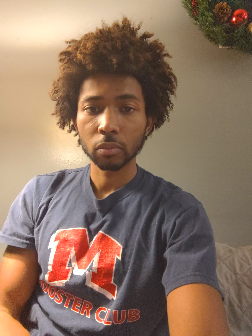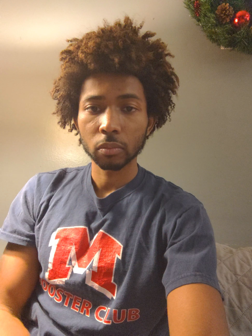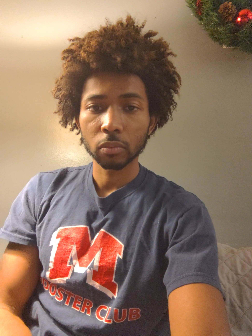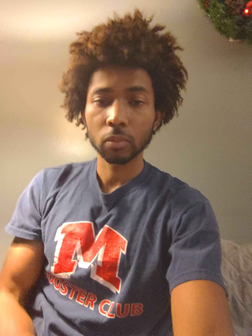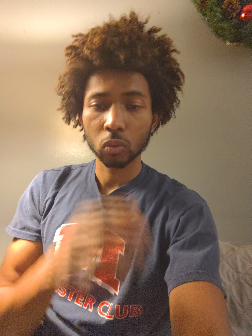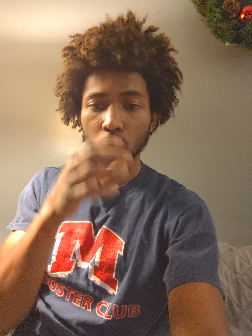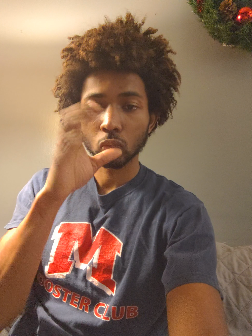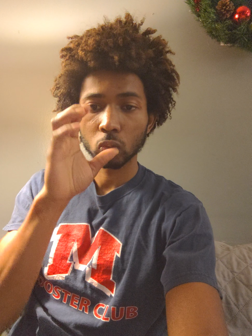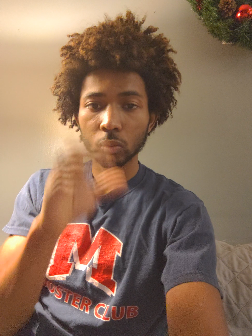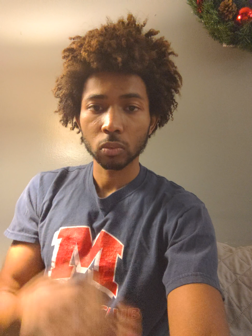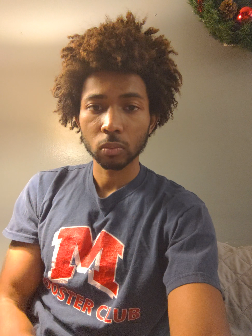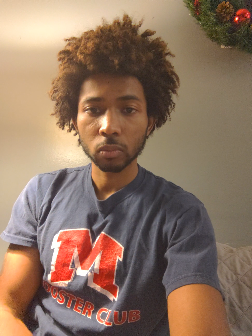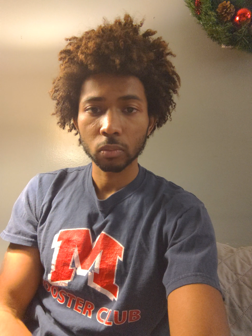drink